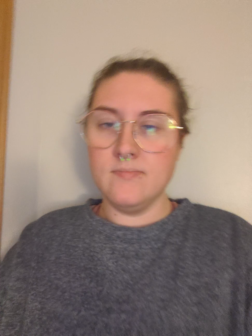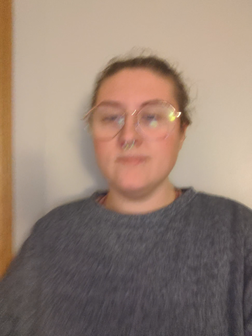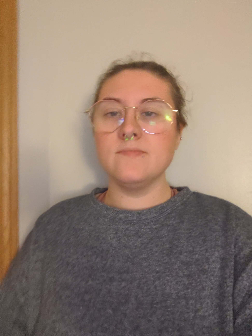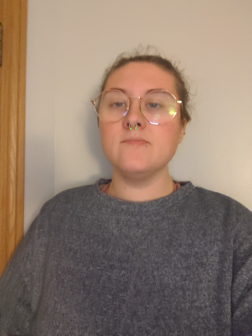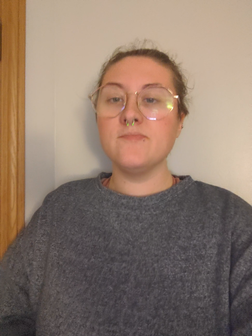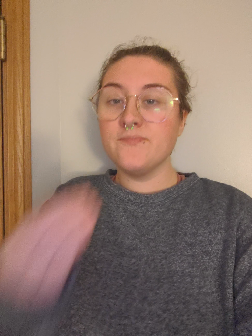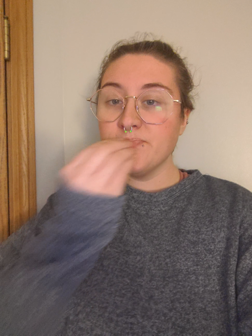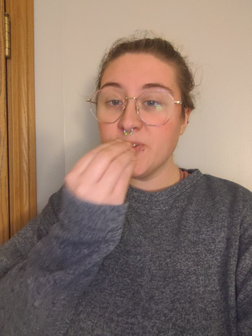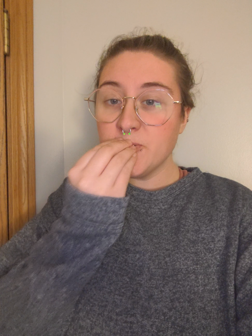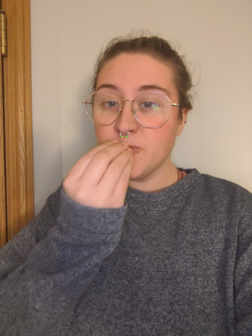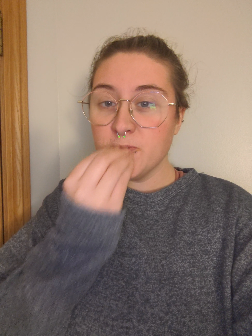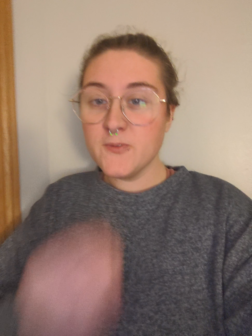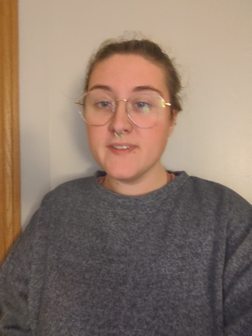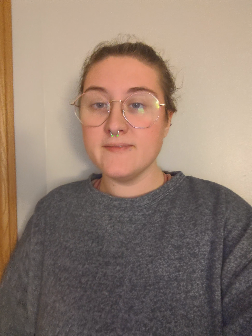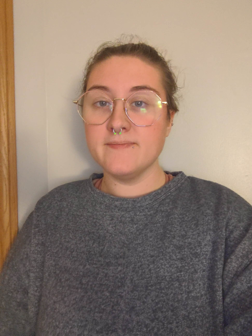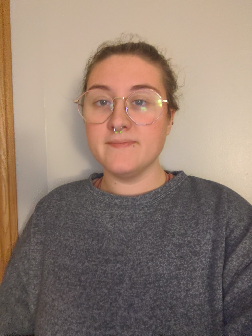food